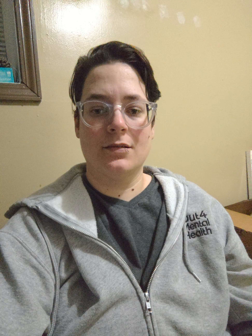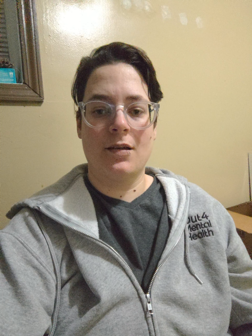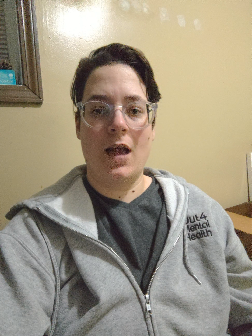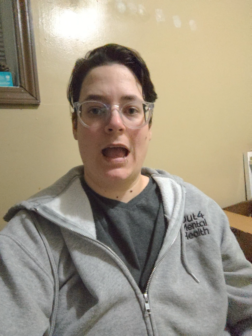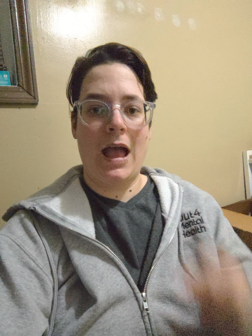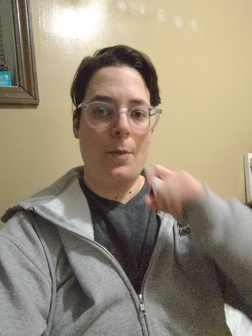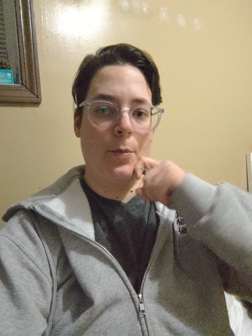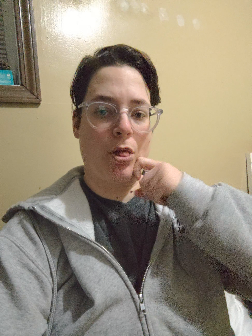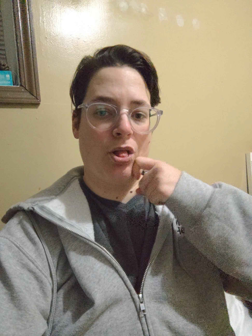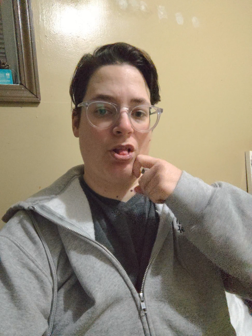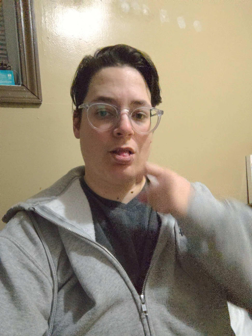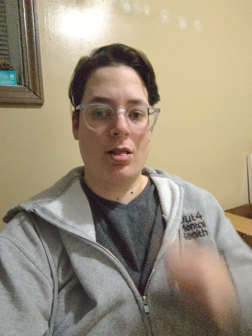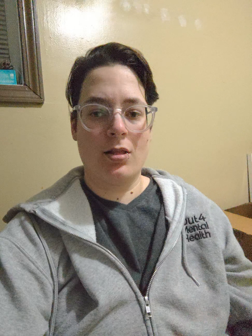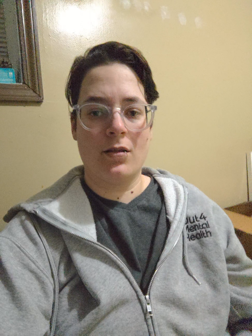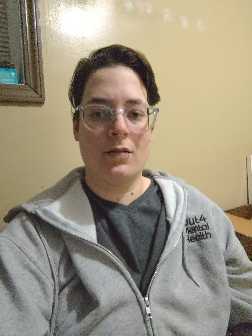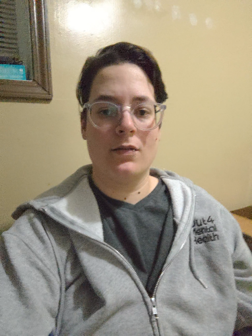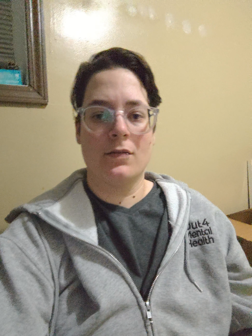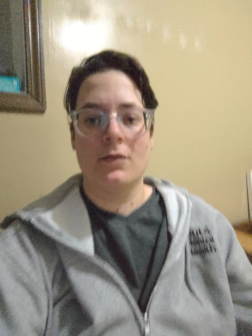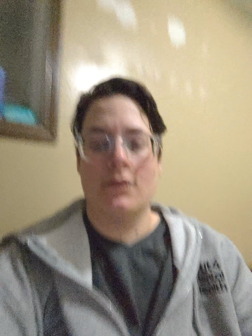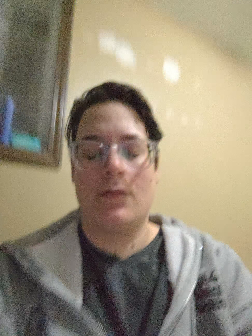apple